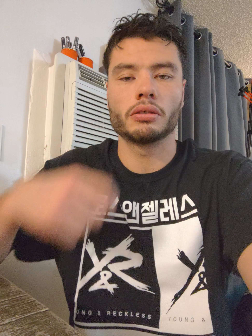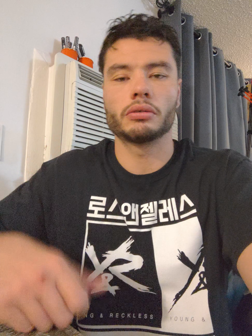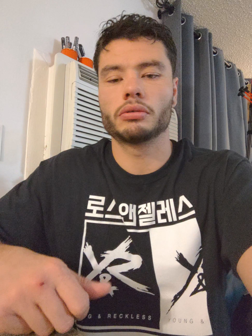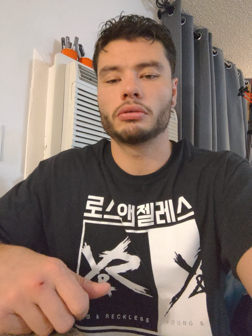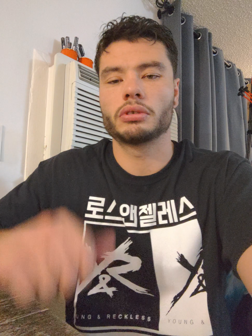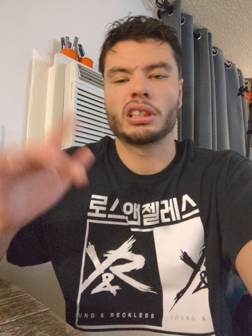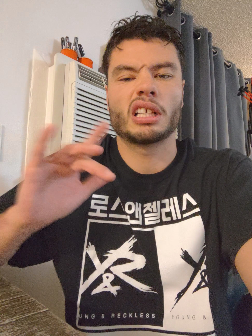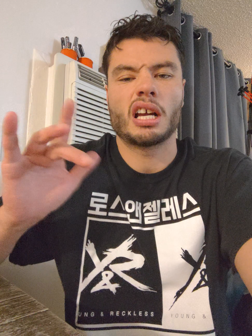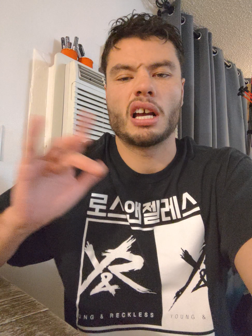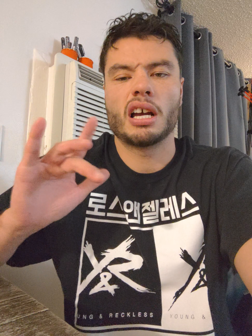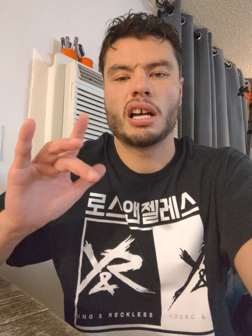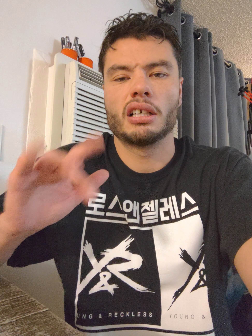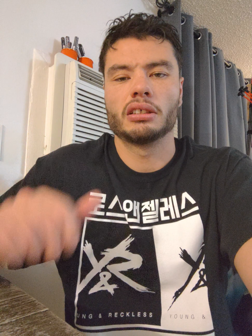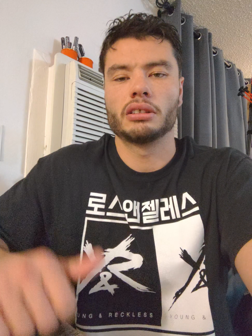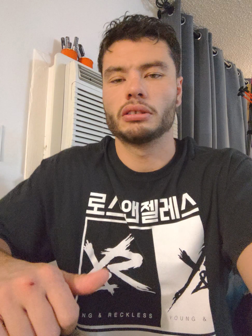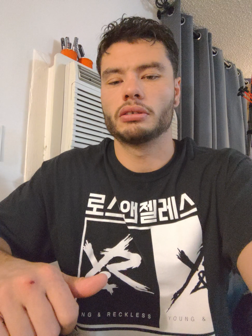yucky